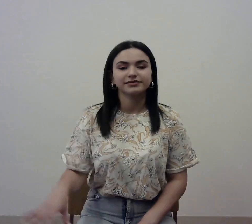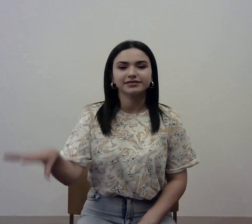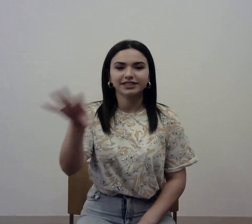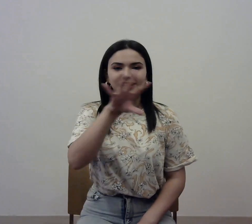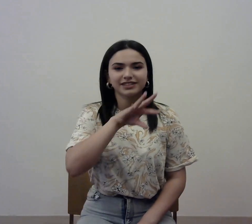hamı